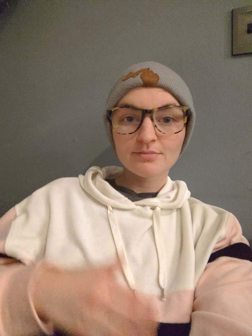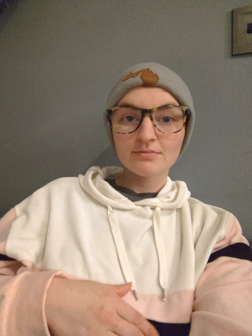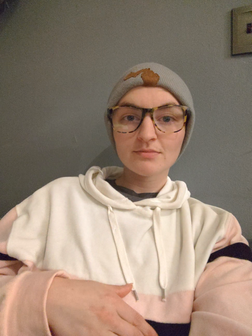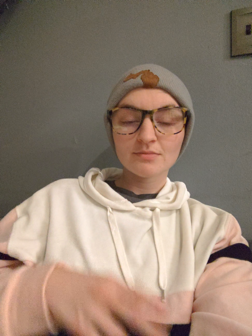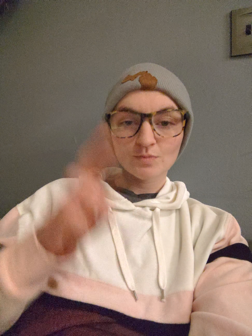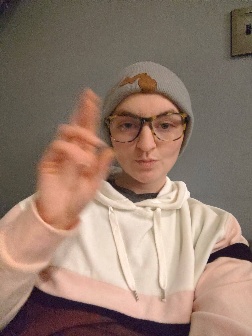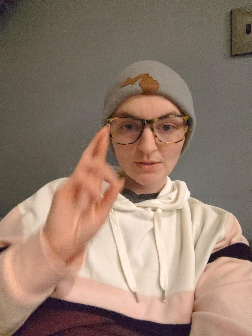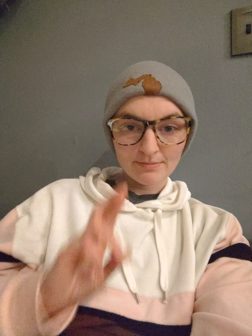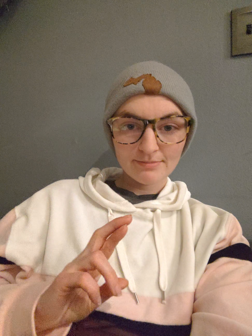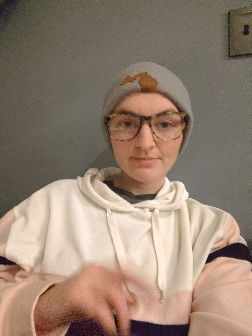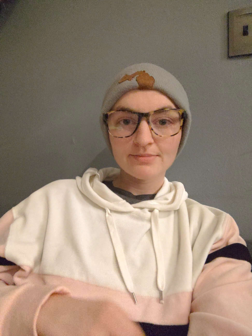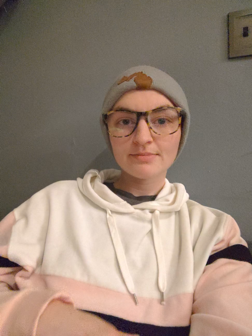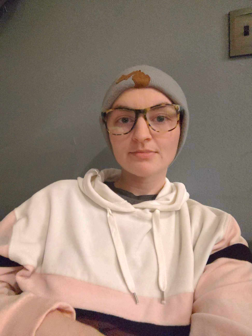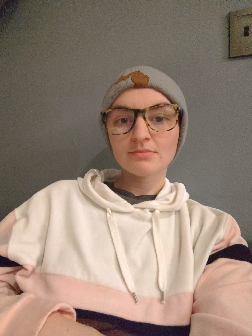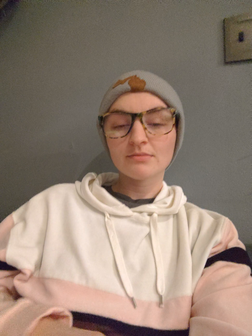refrigerator